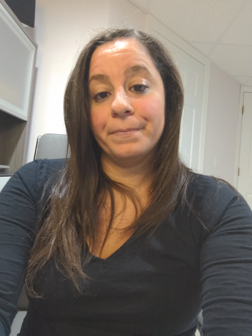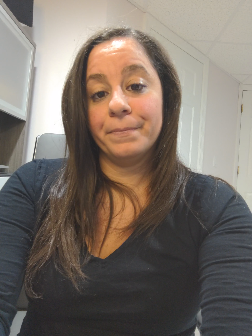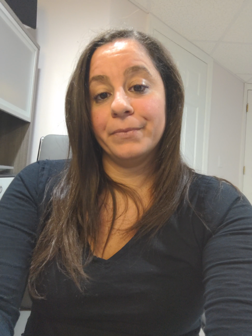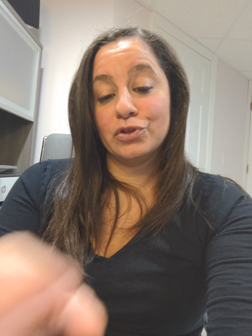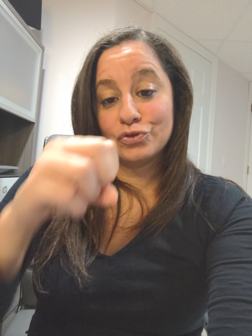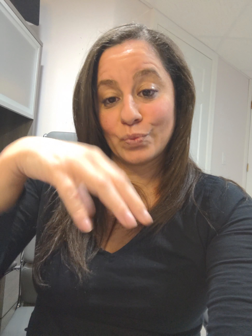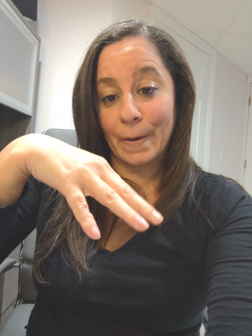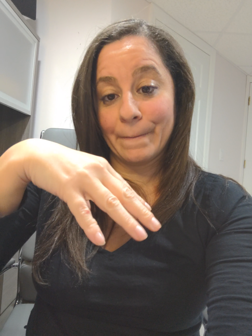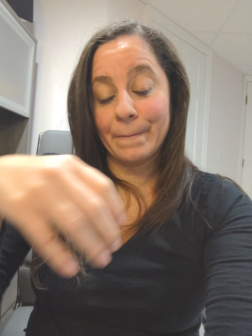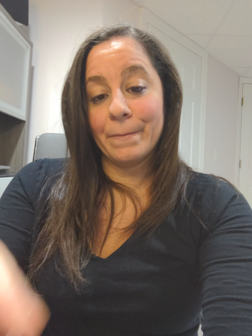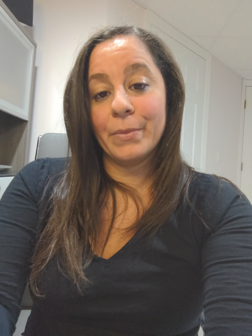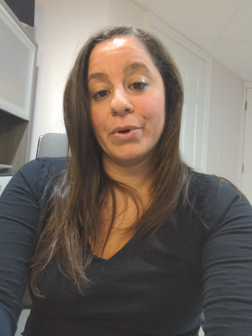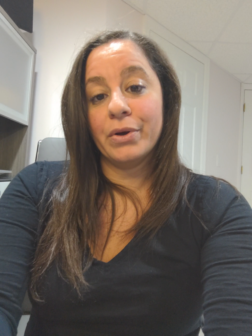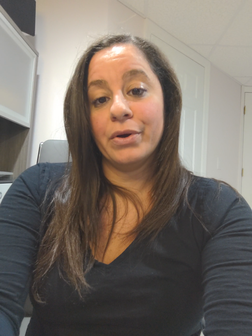drop